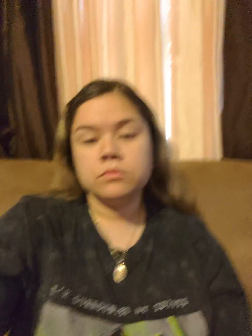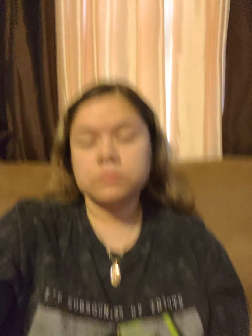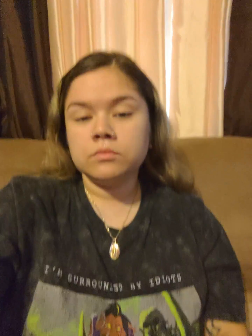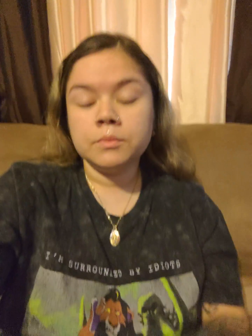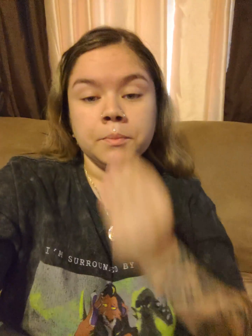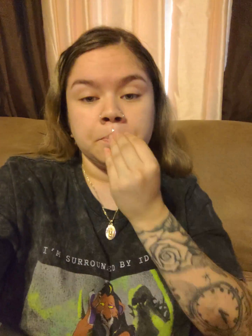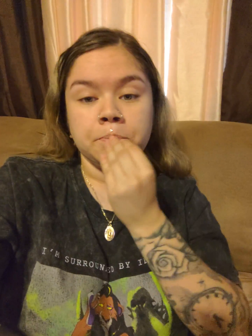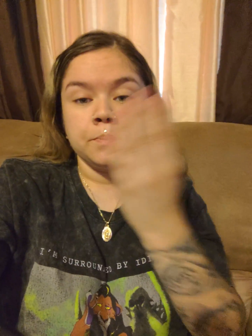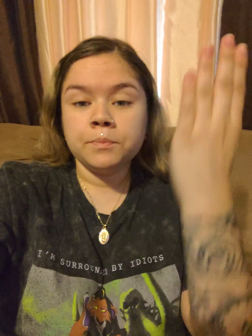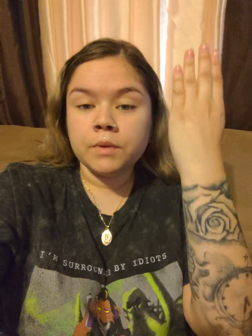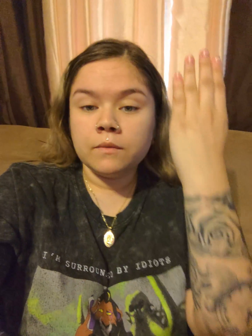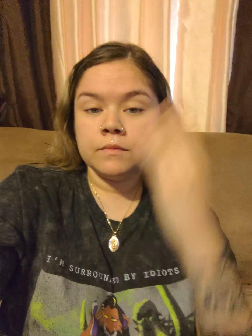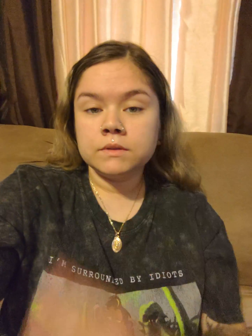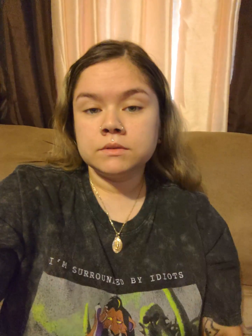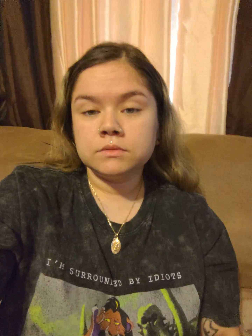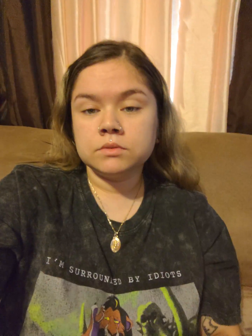breakfast